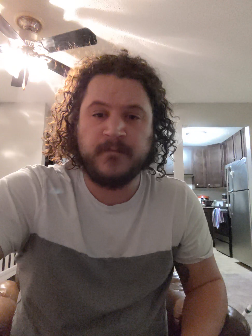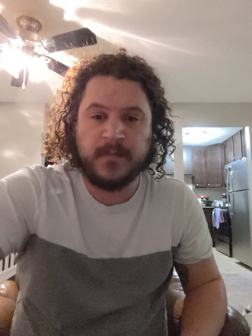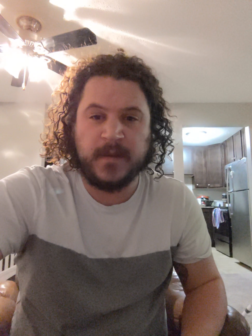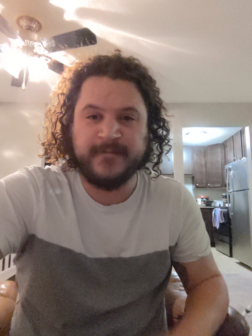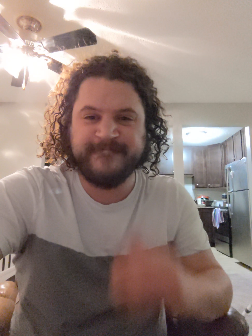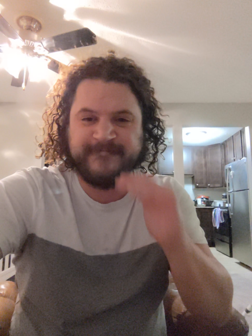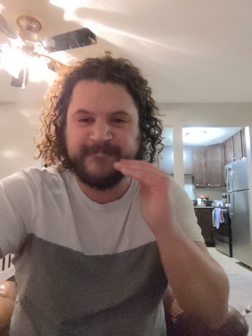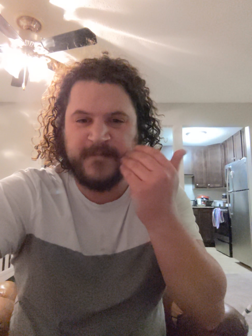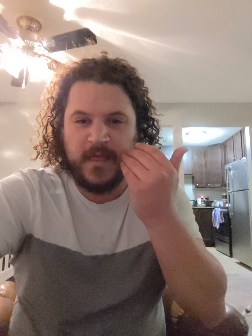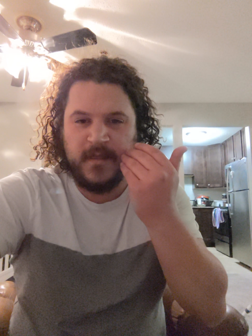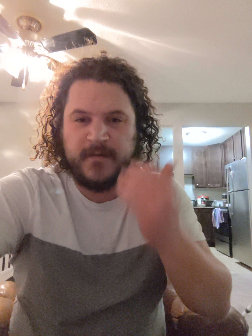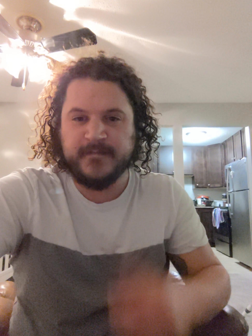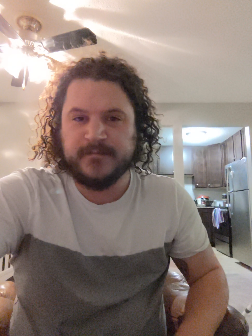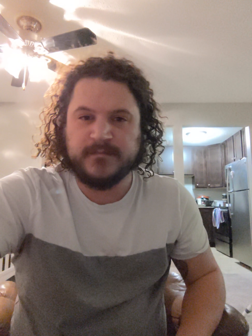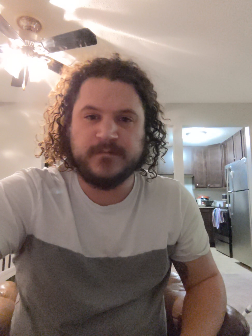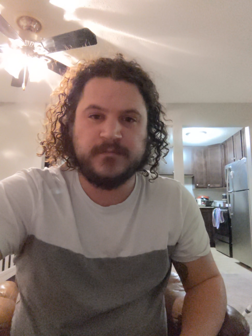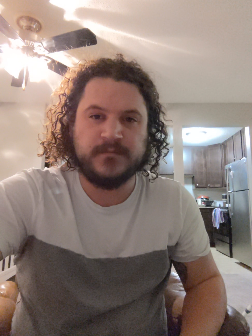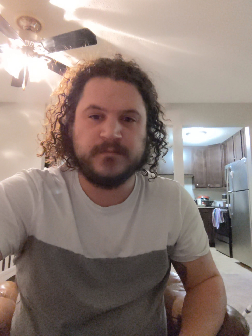smile